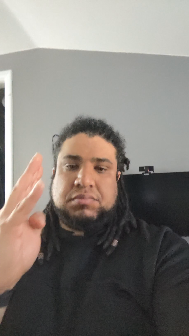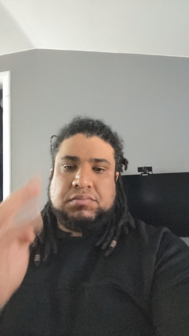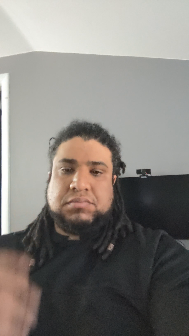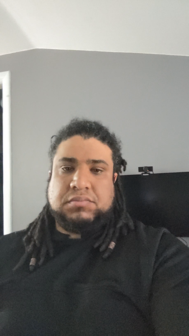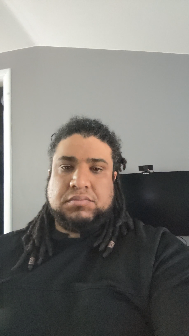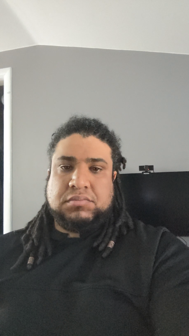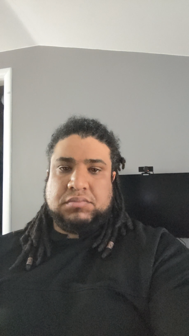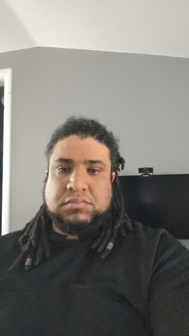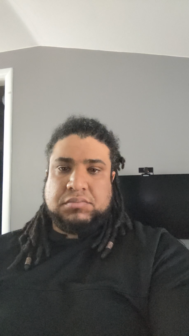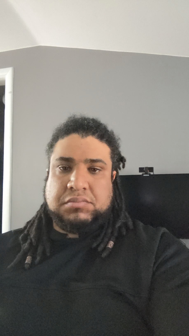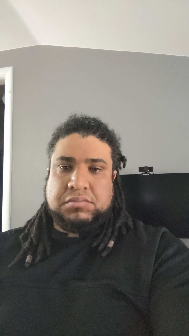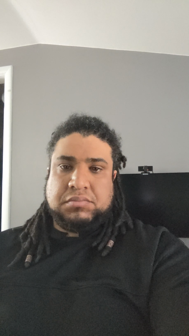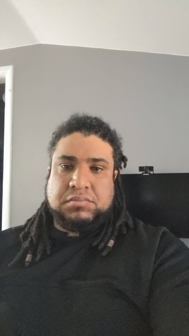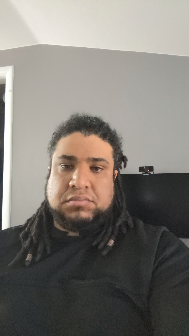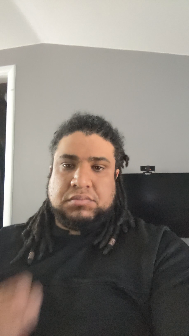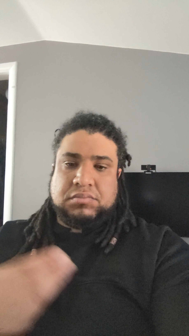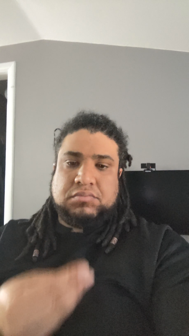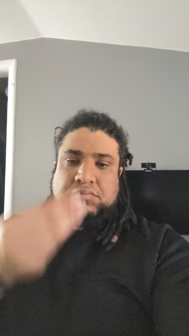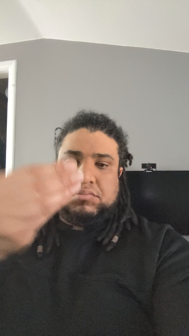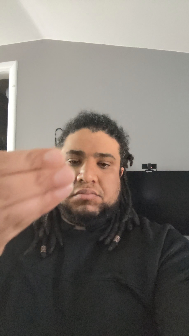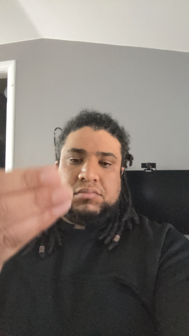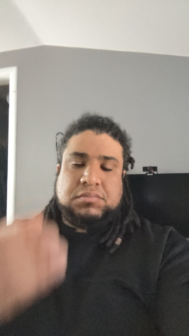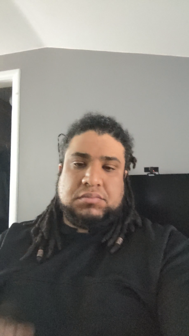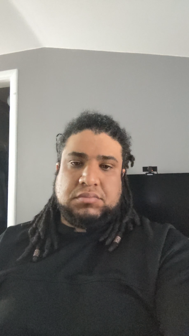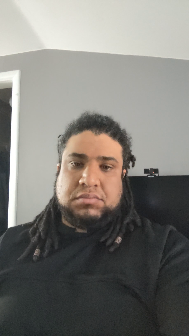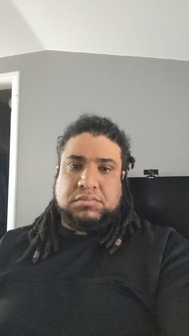buy